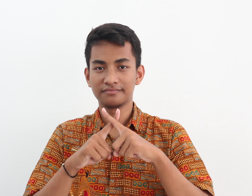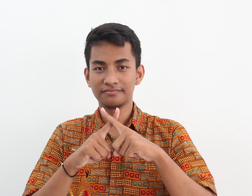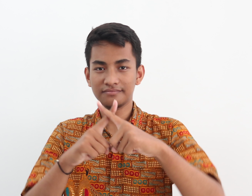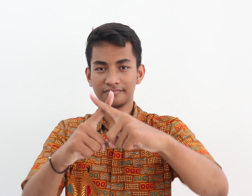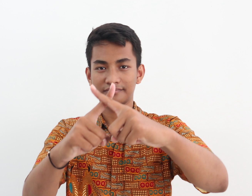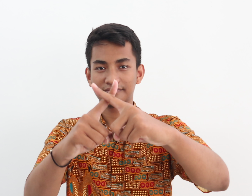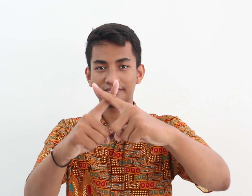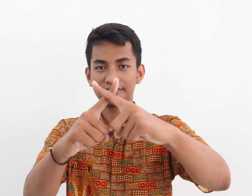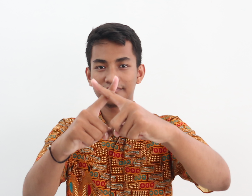X